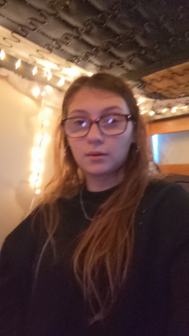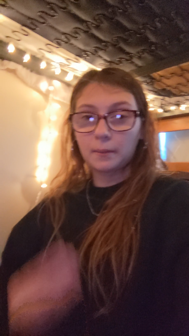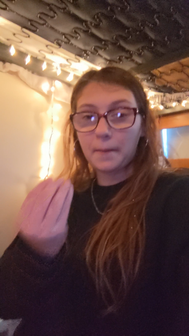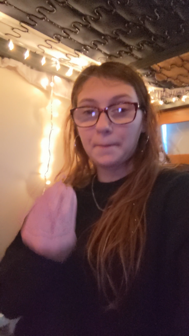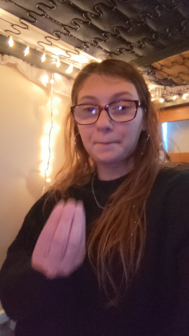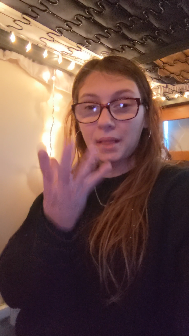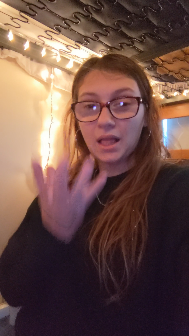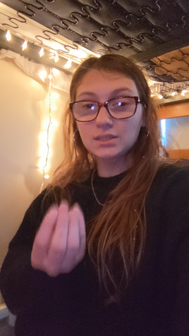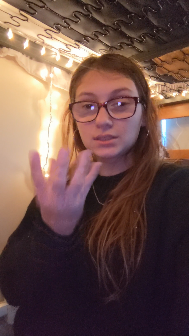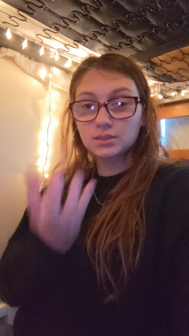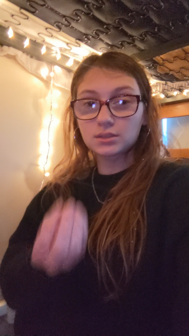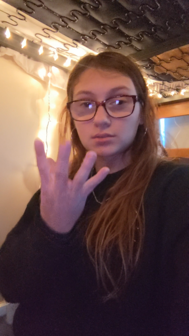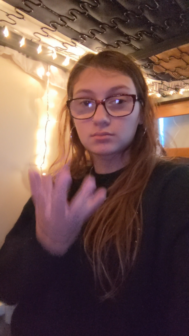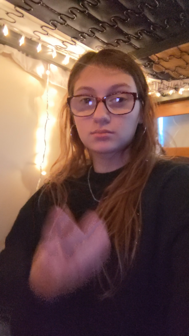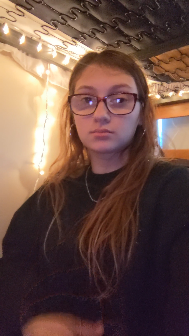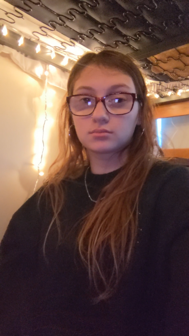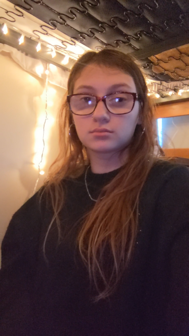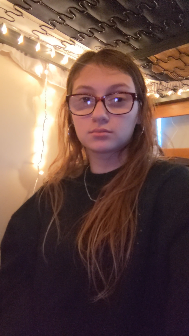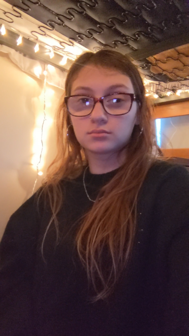plants